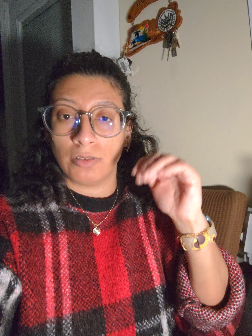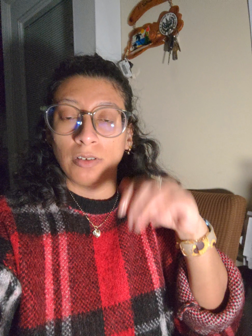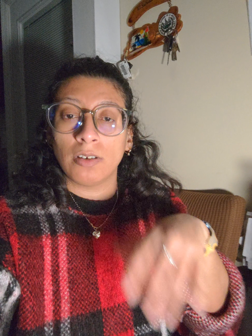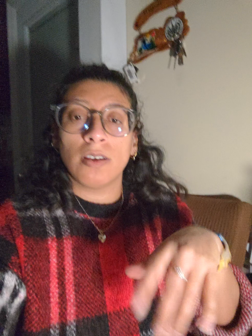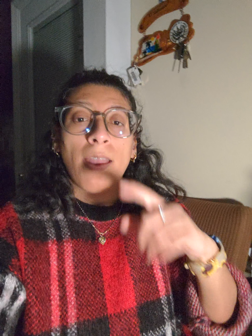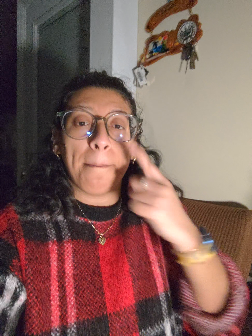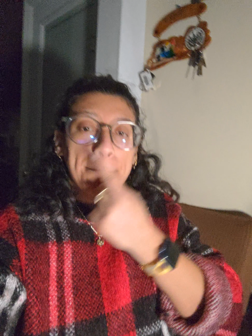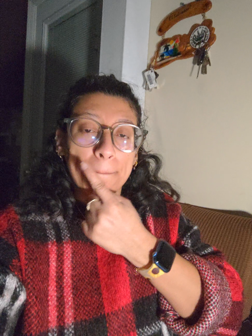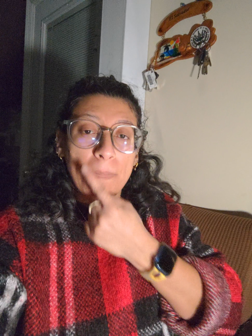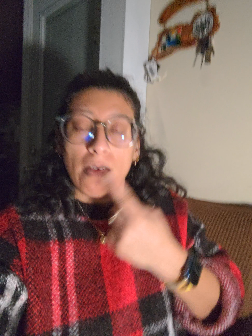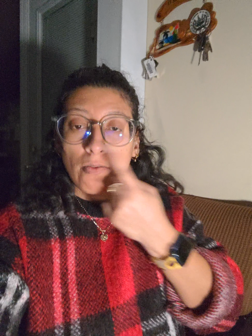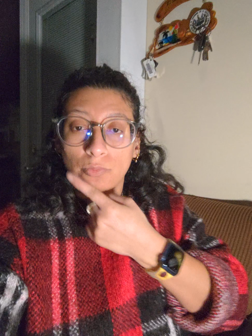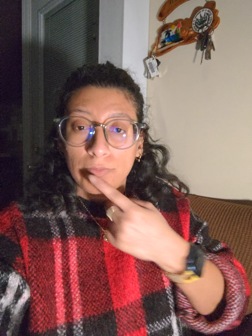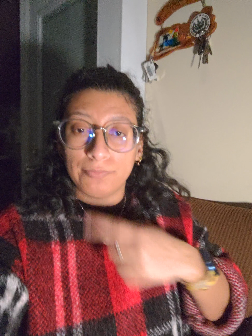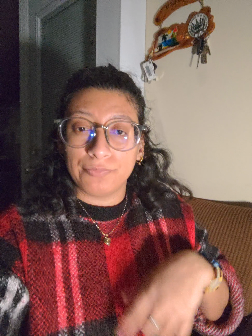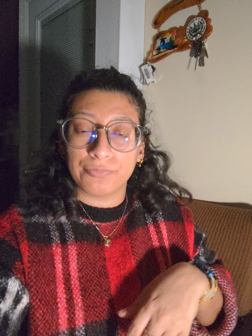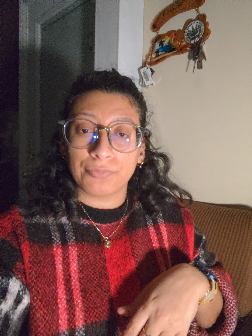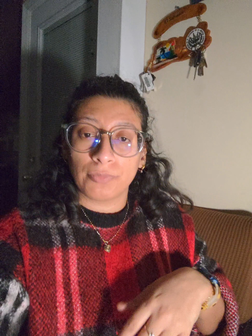mouth